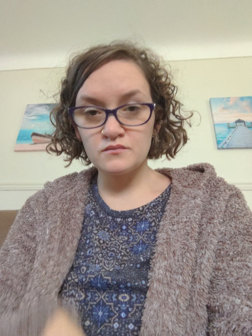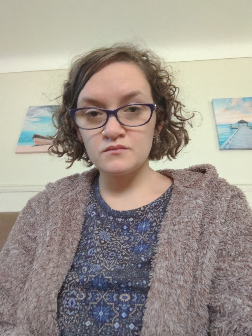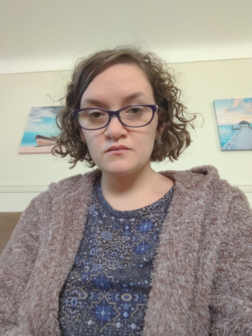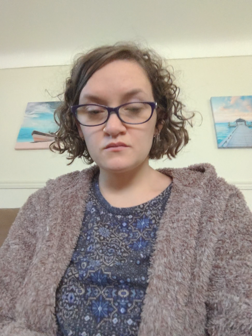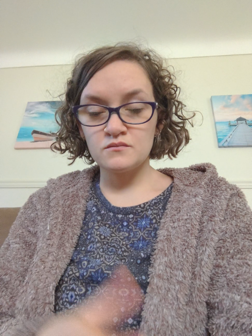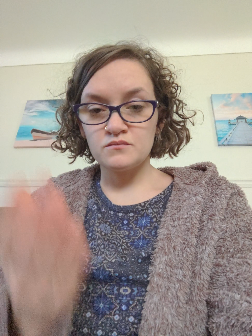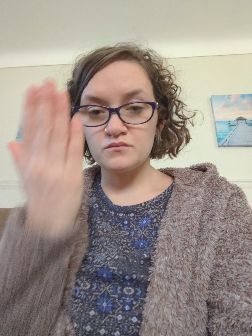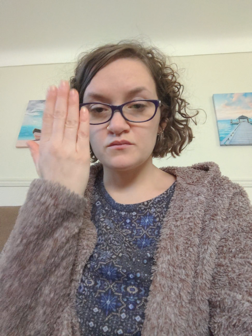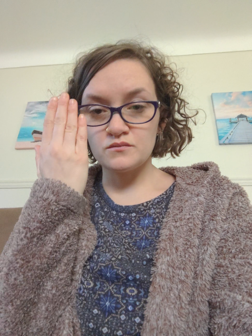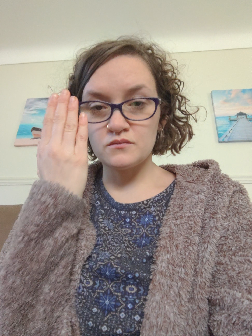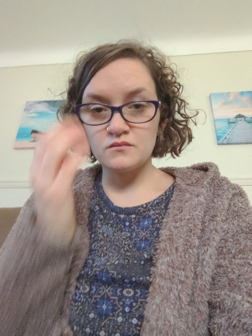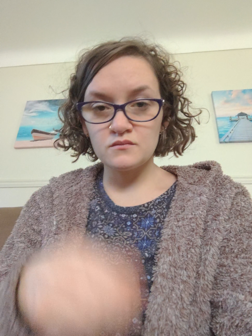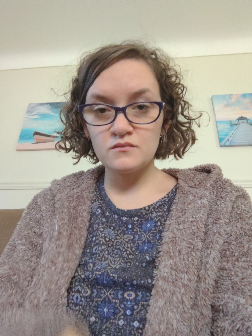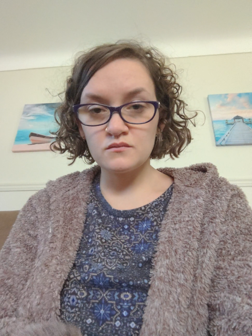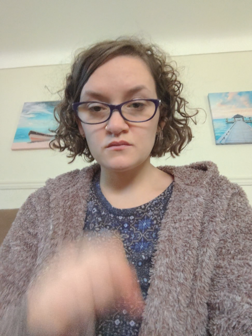morning